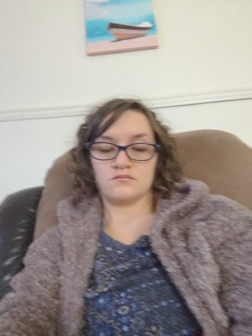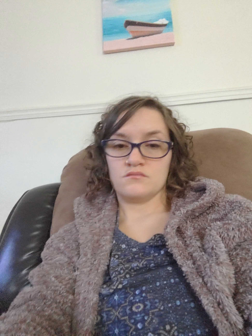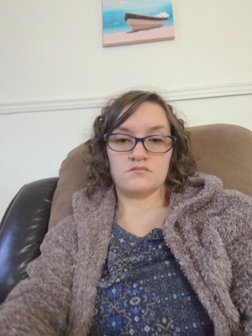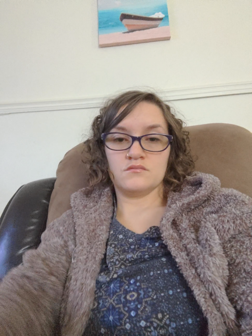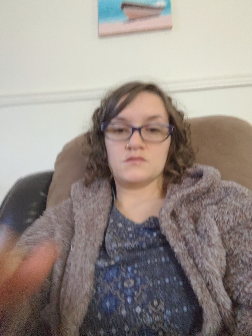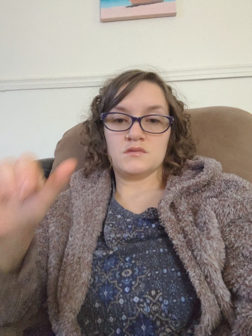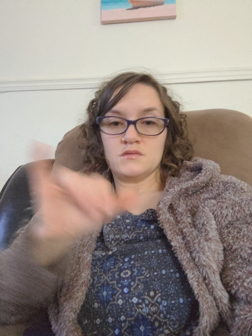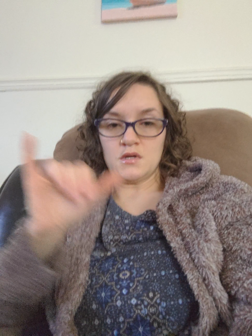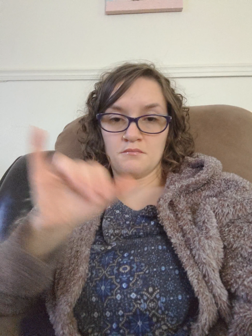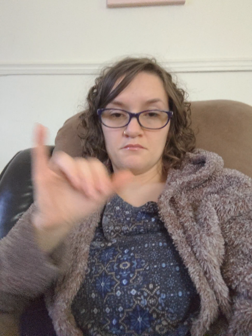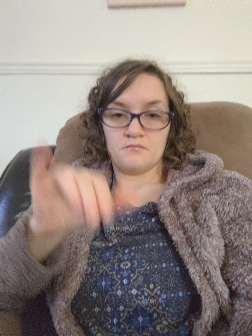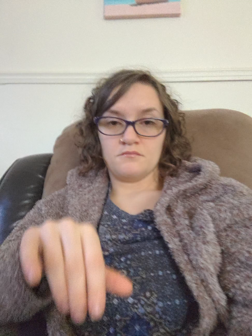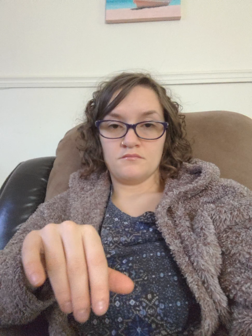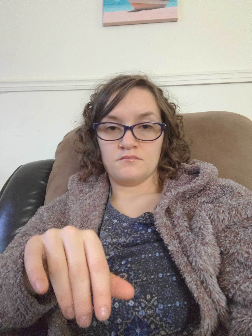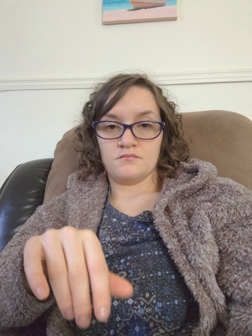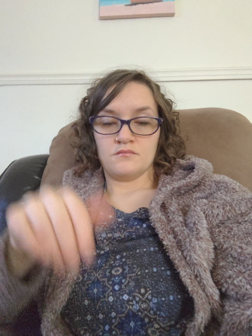same